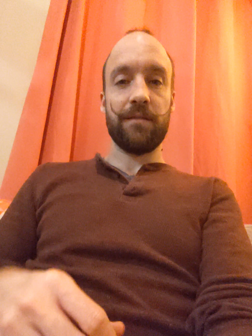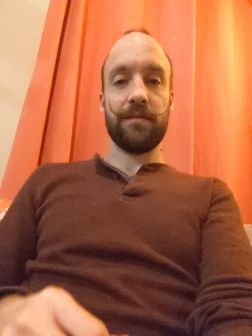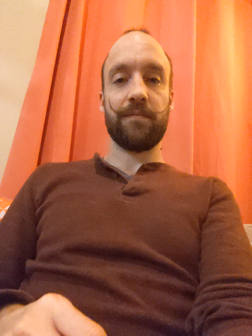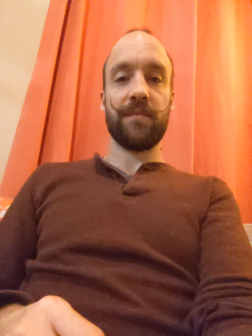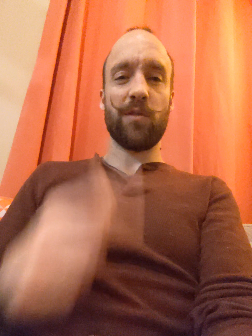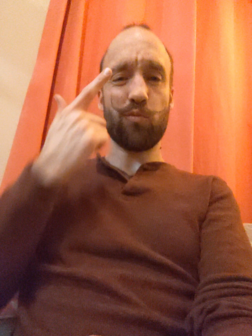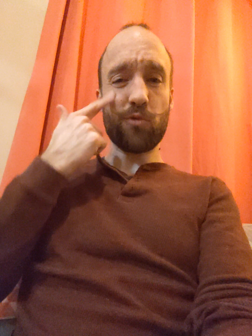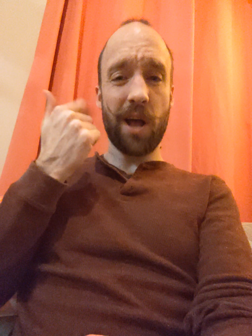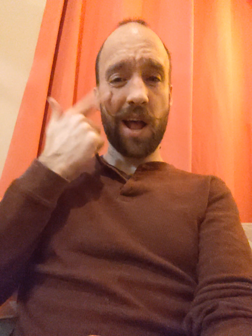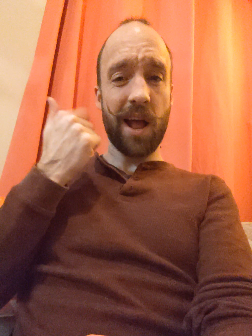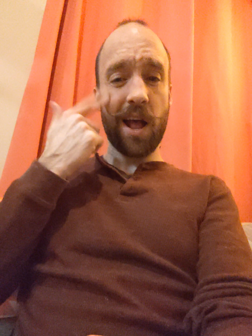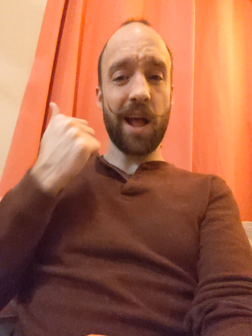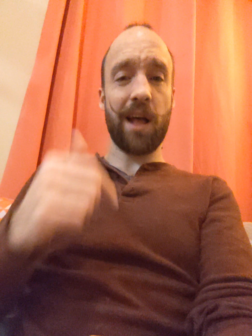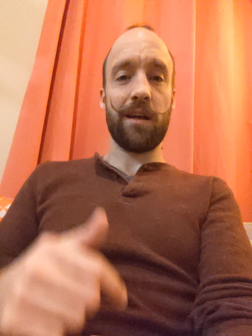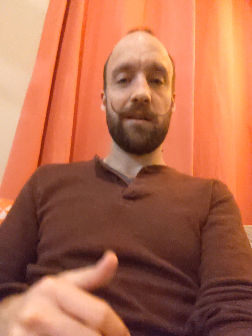cry